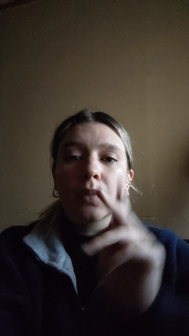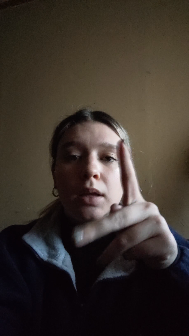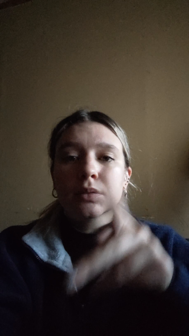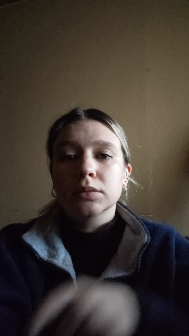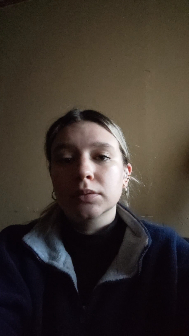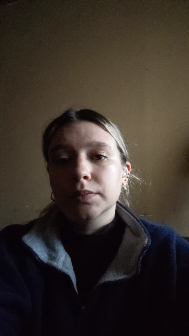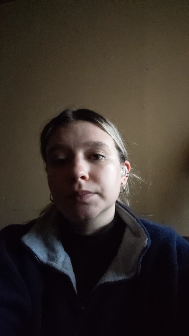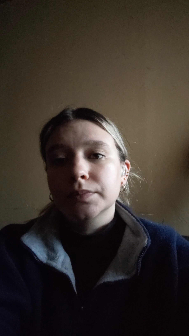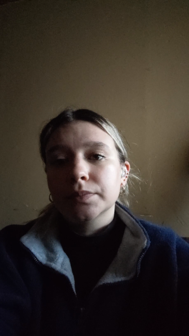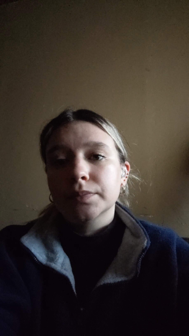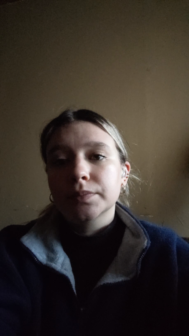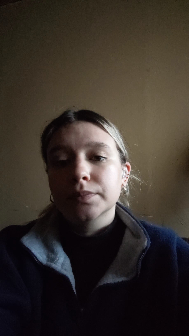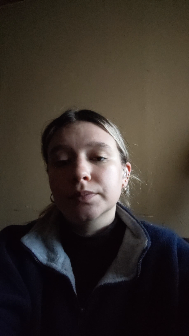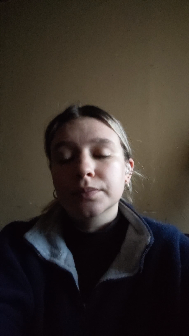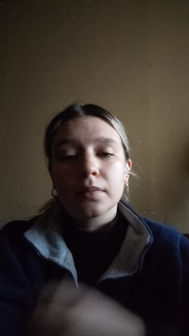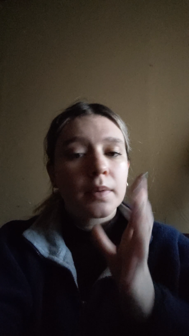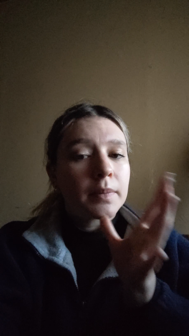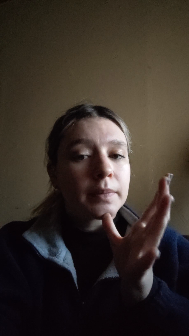mommy